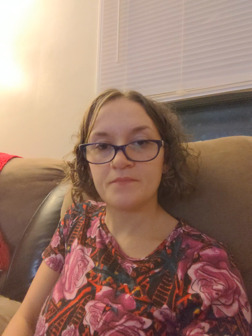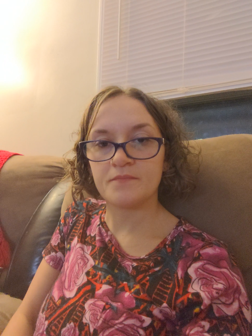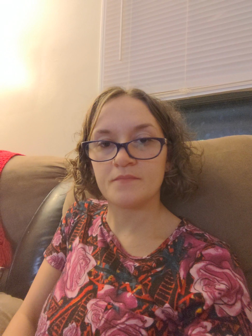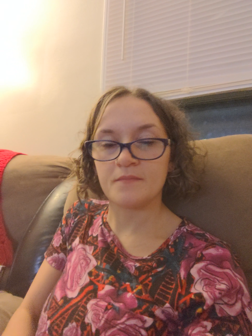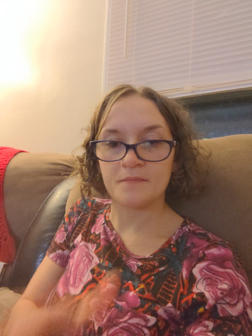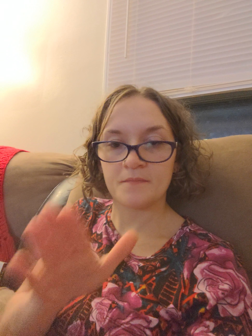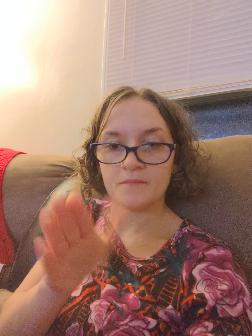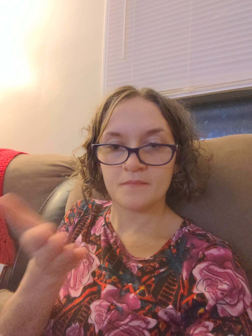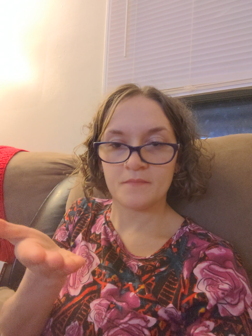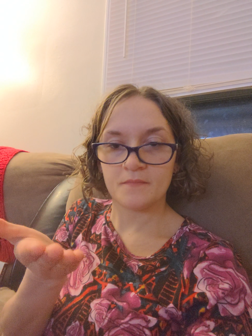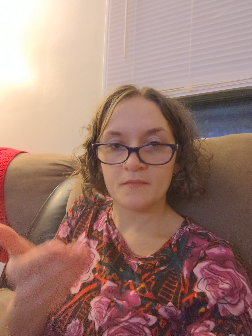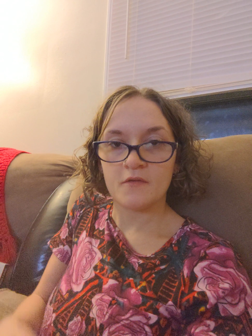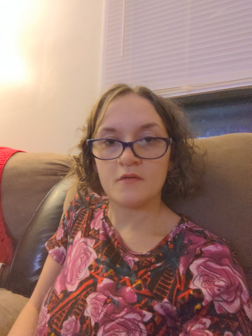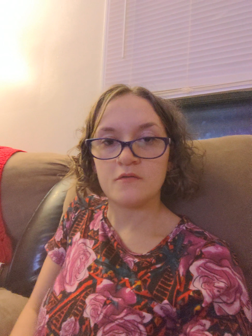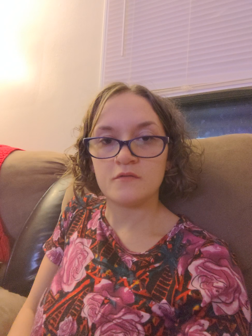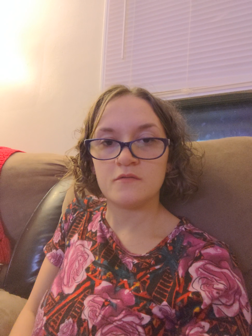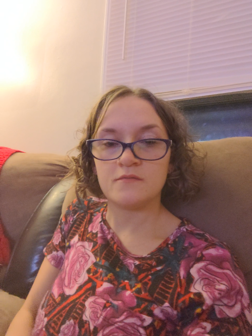book